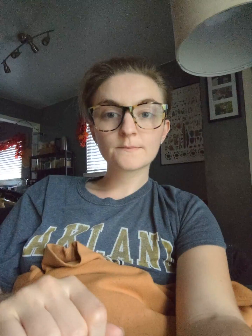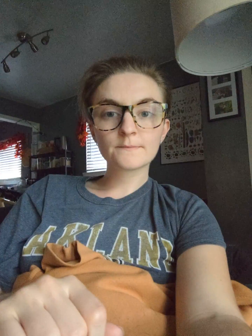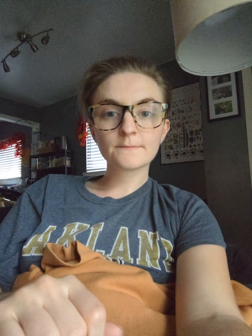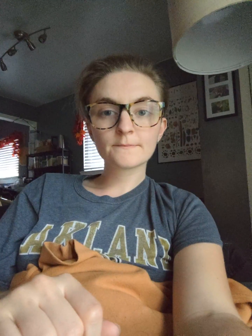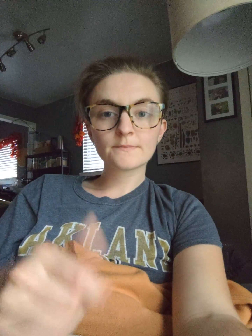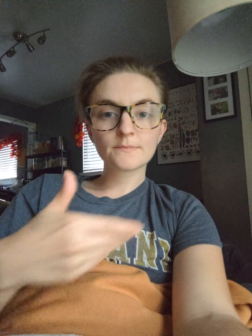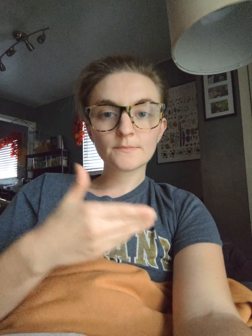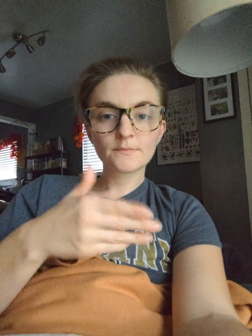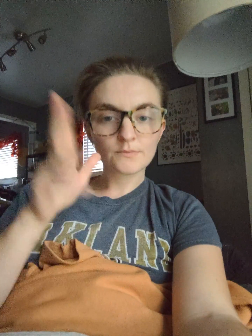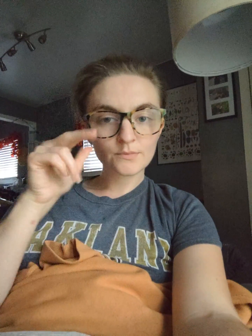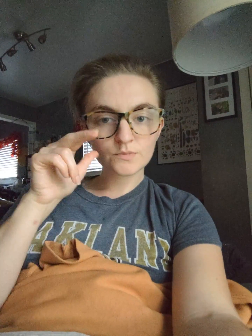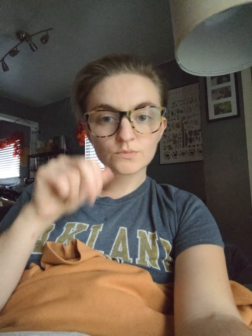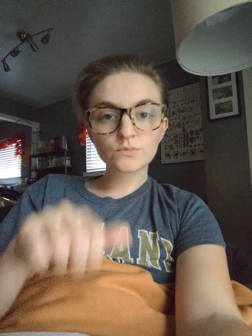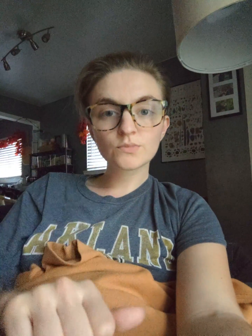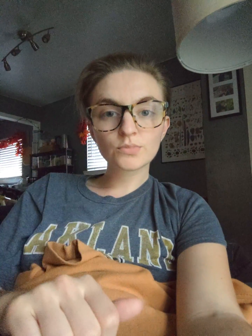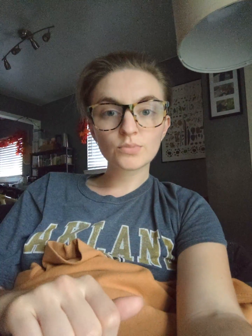pony